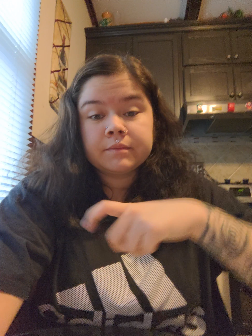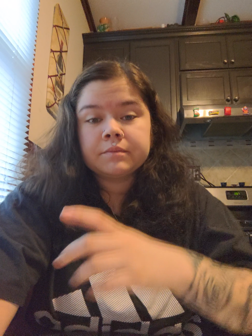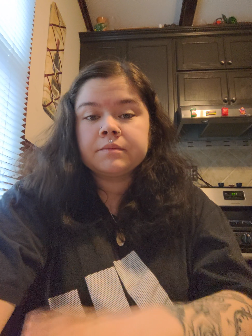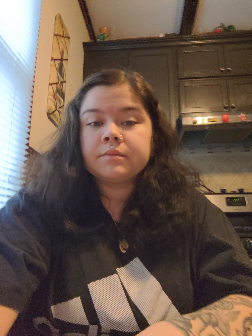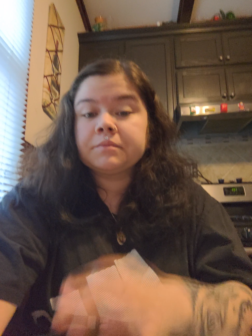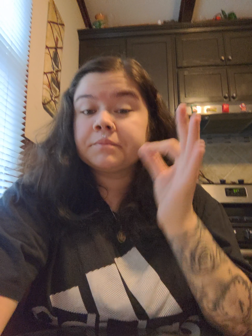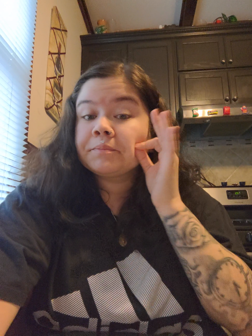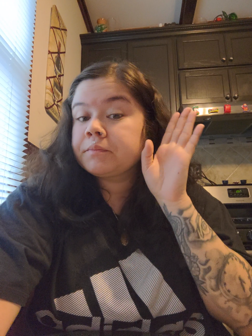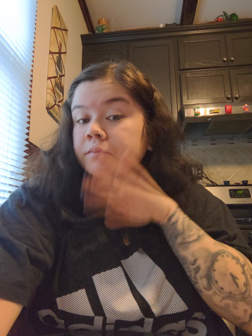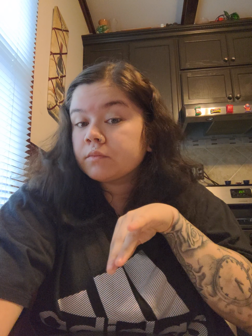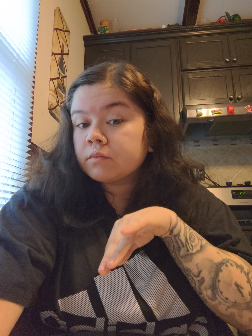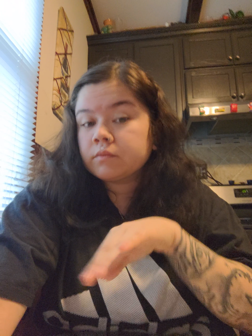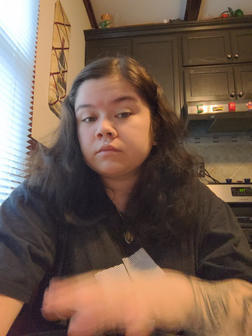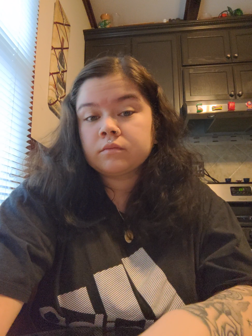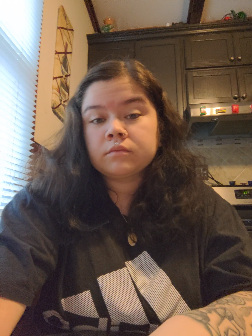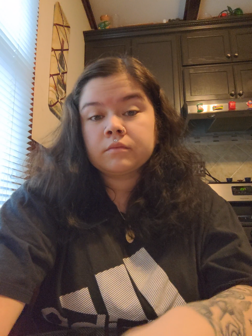bee